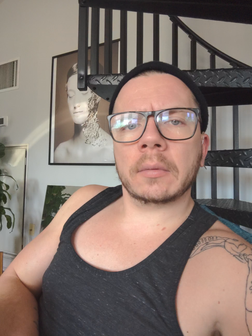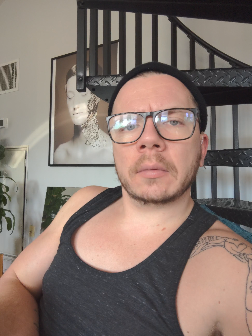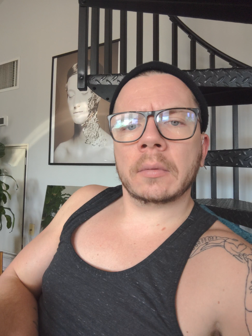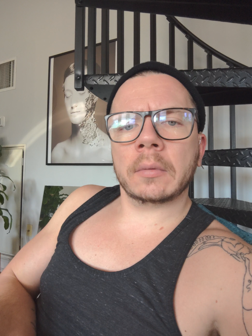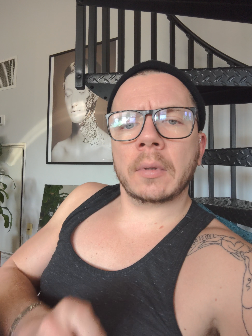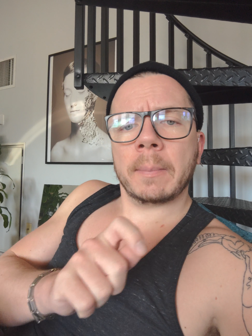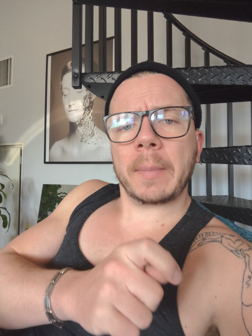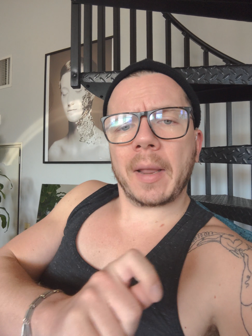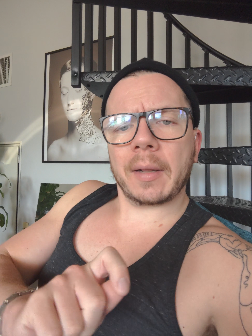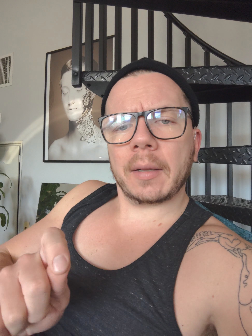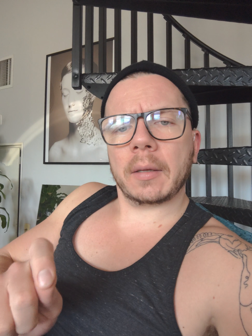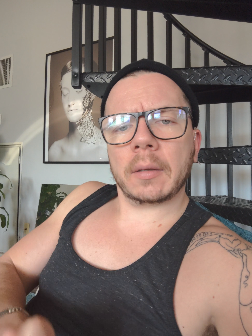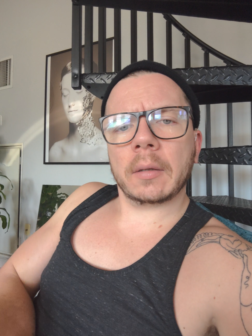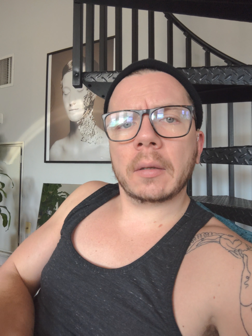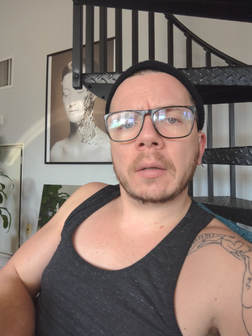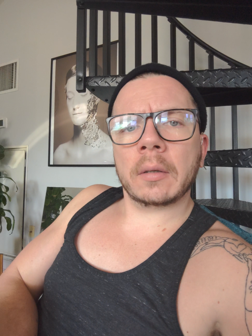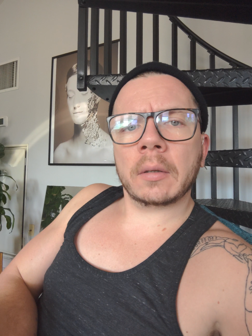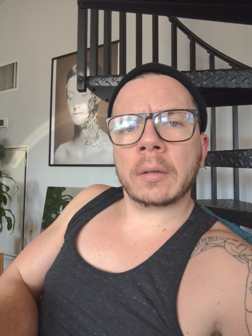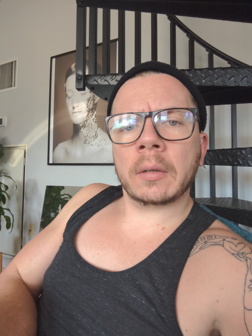pen